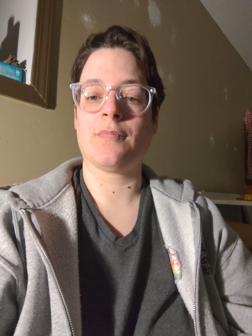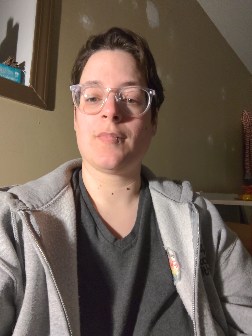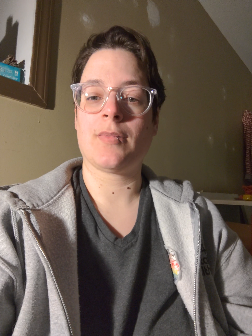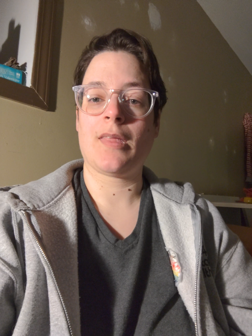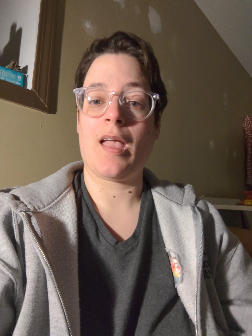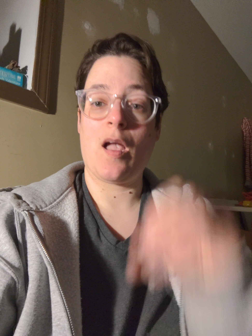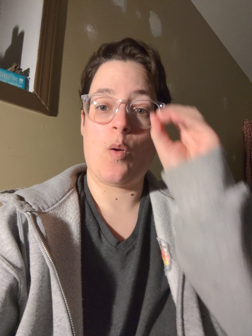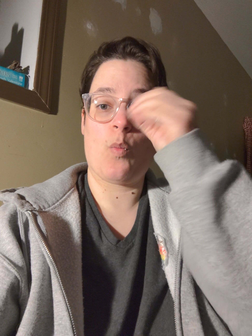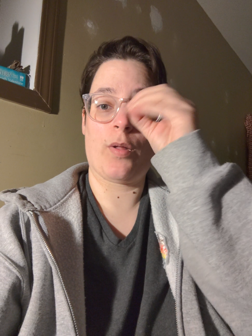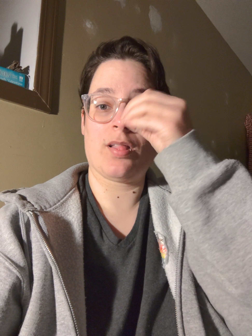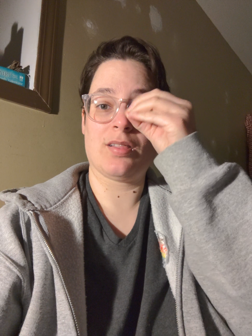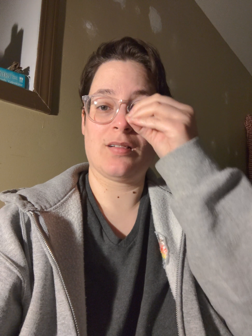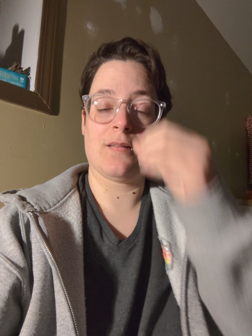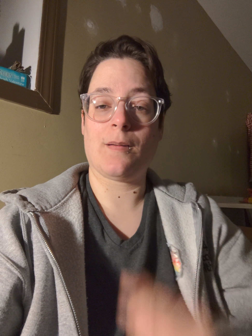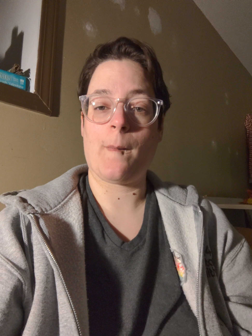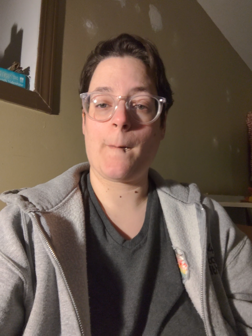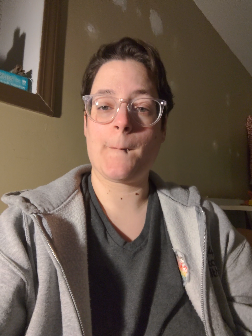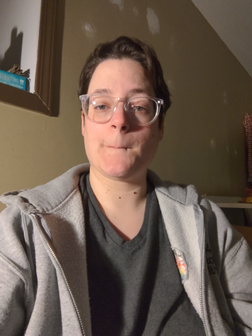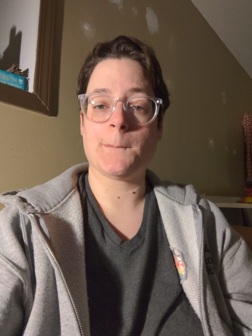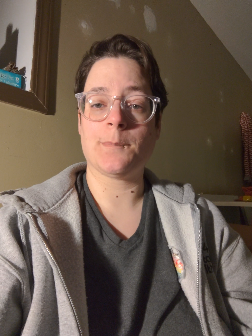owl